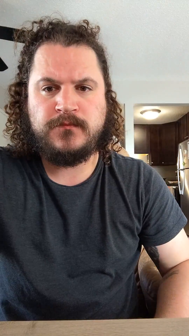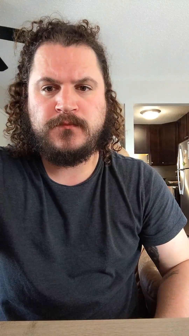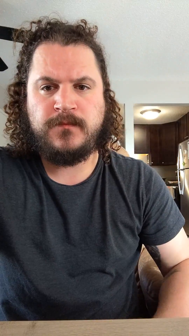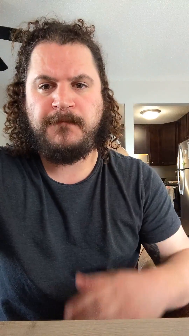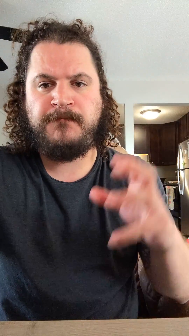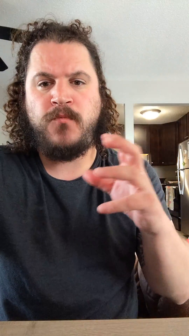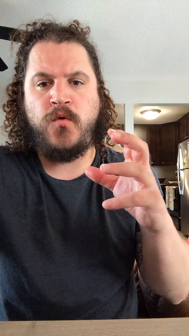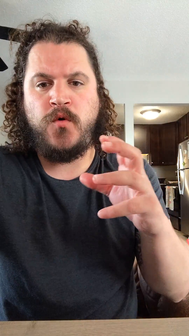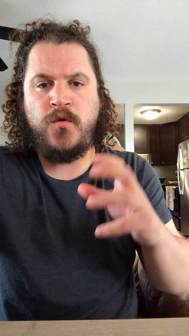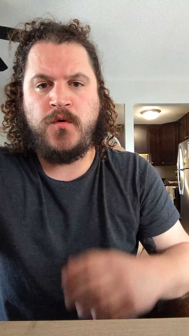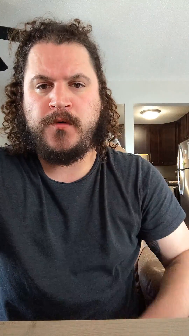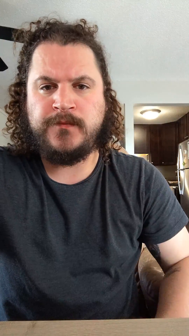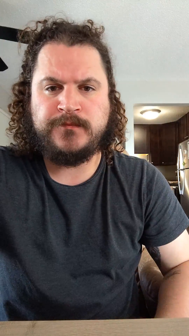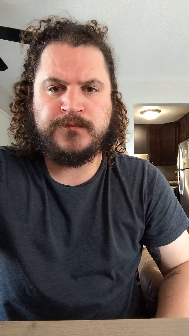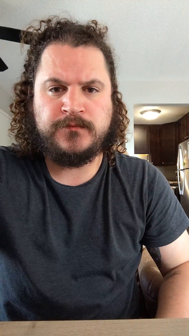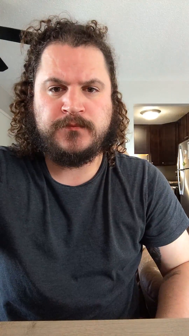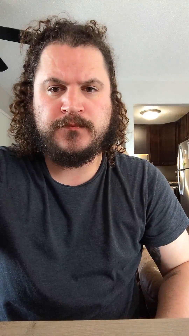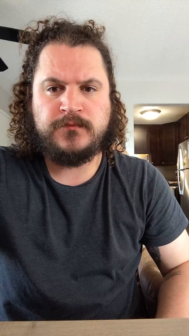ball